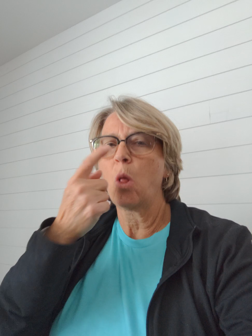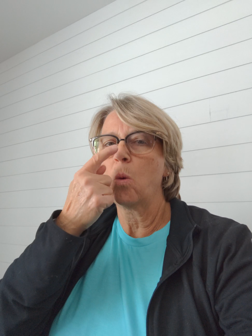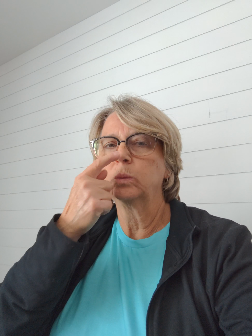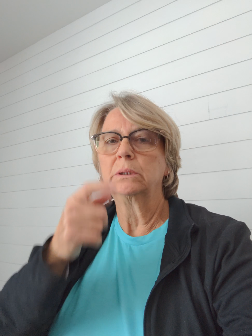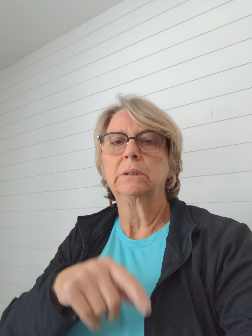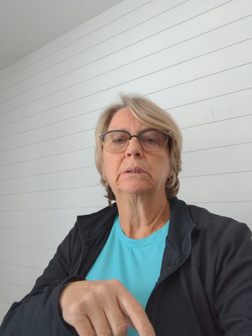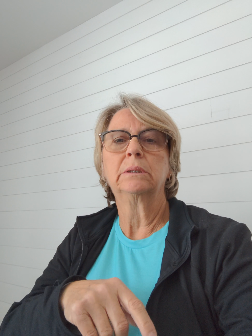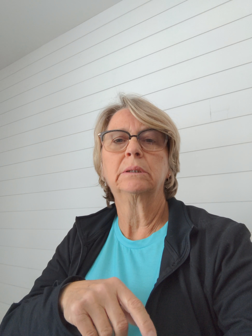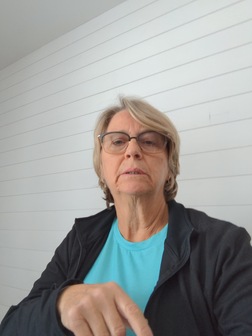nose